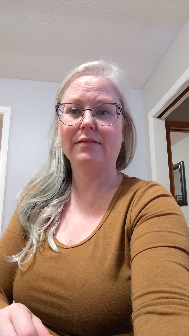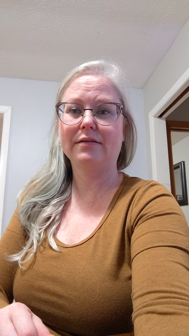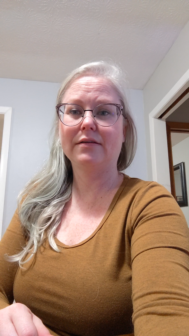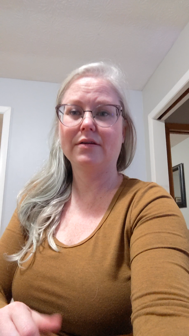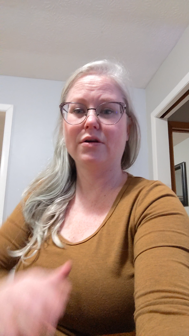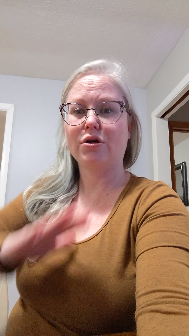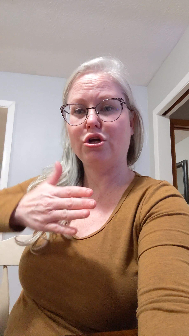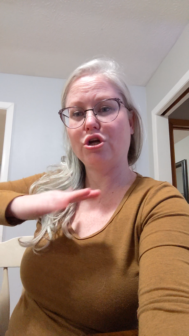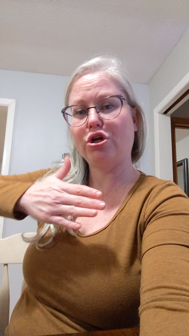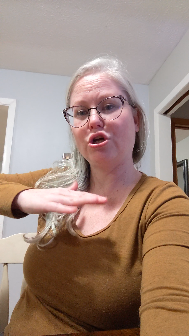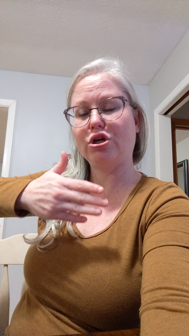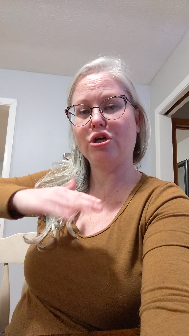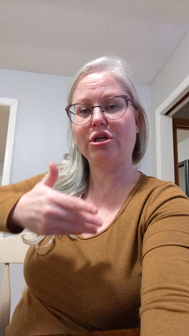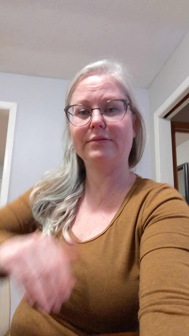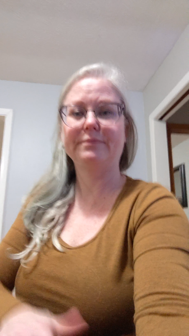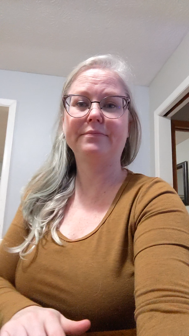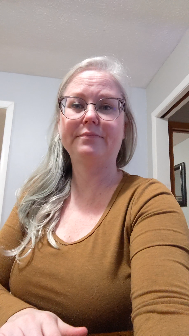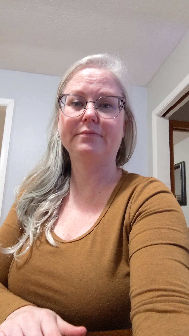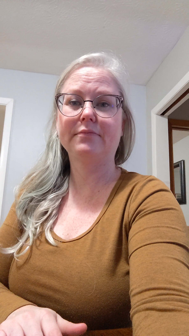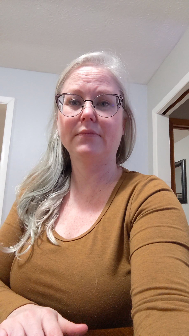cook